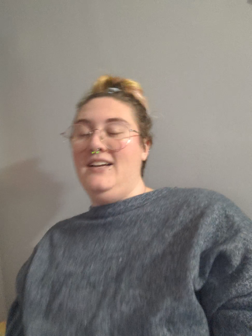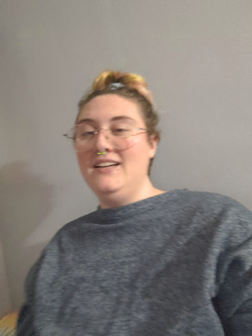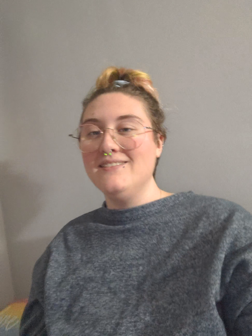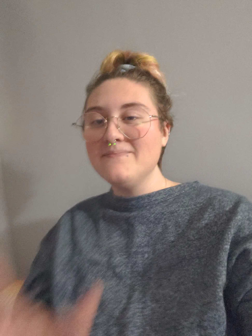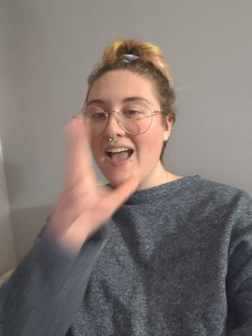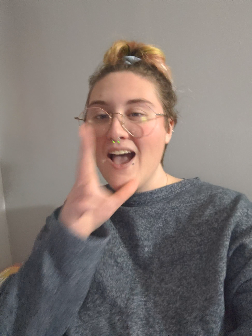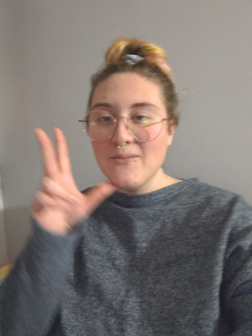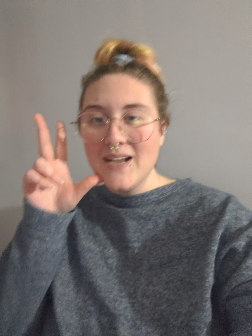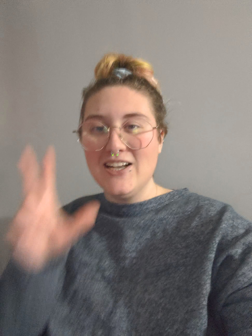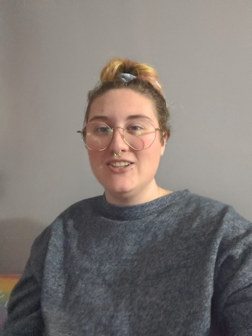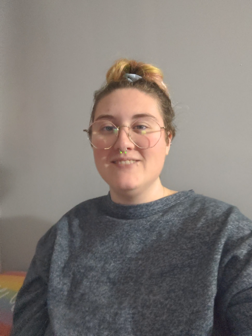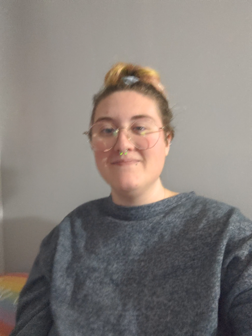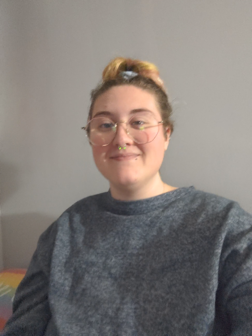underwear